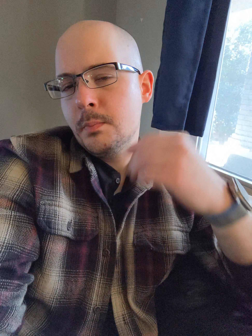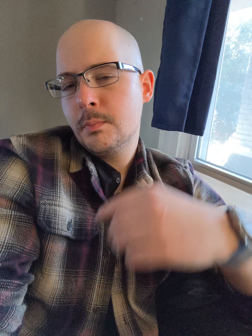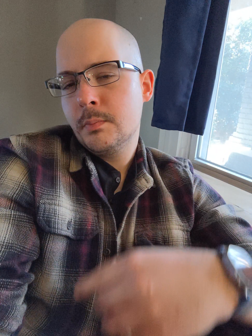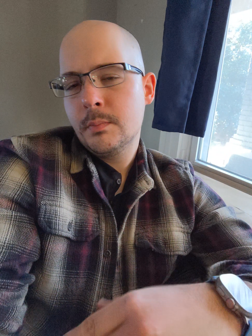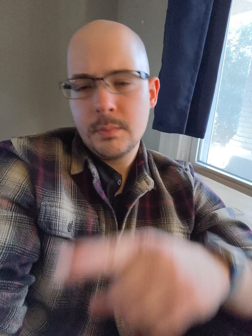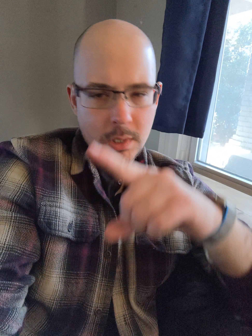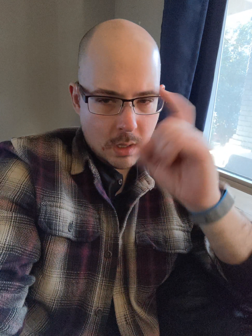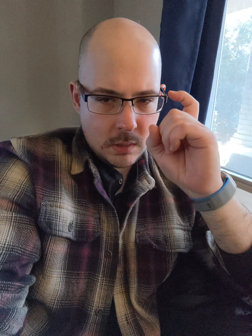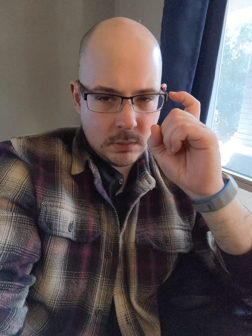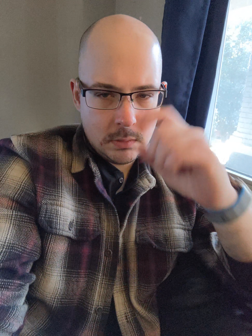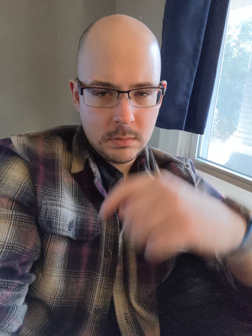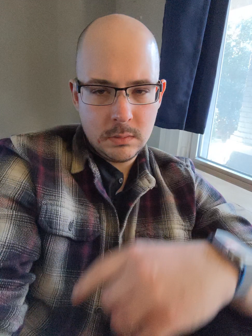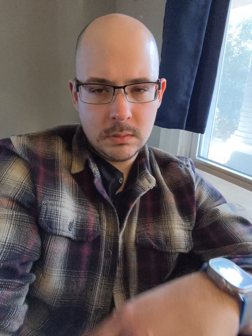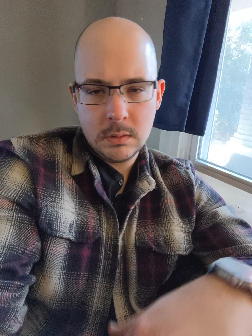because